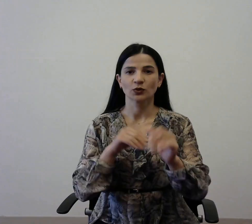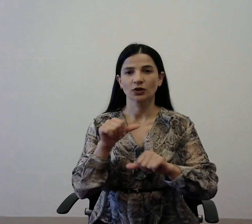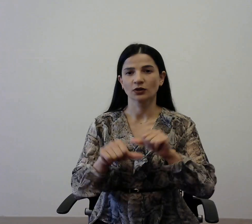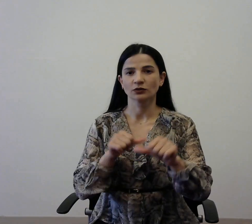il